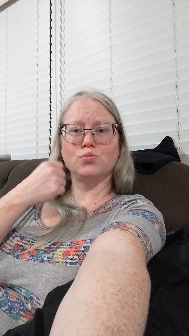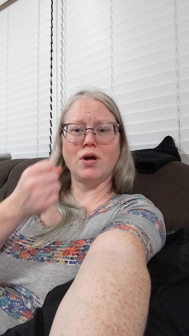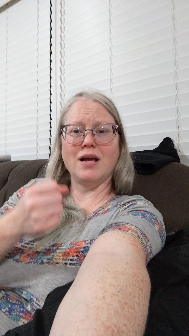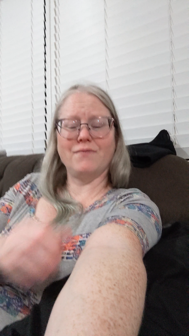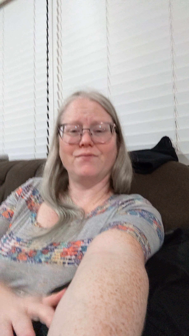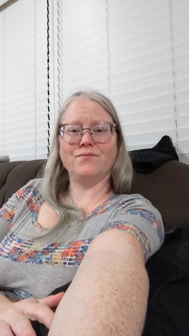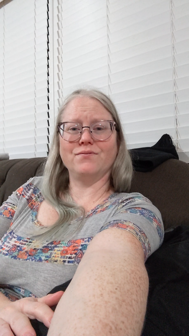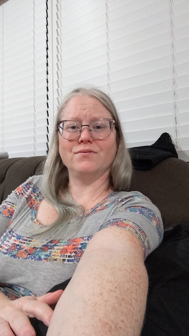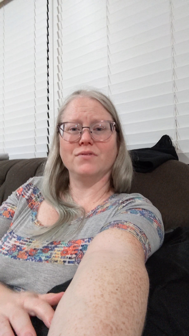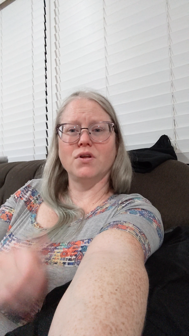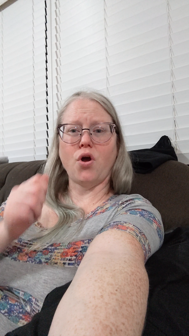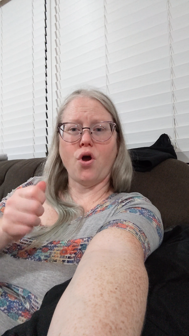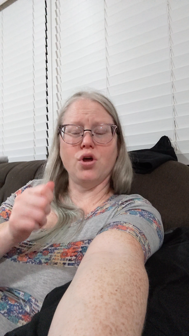cart